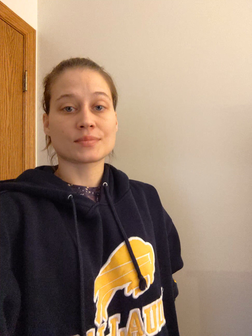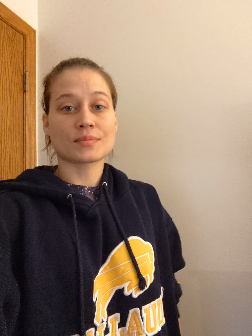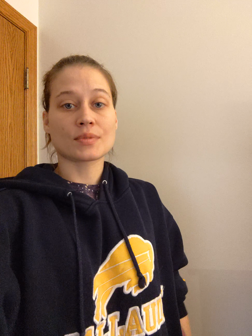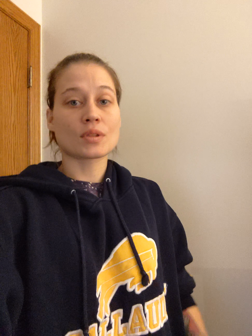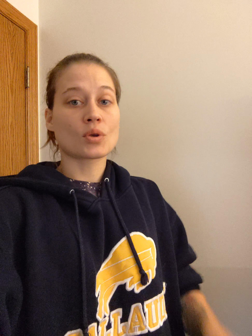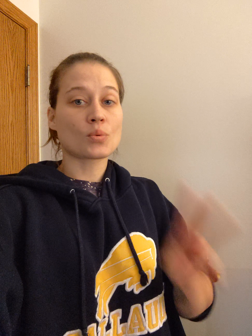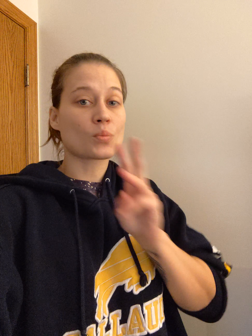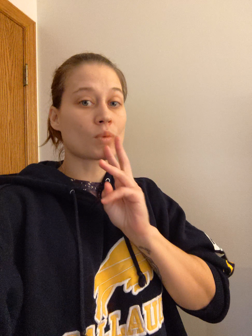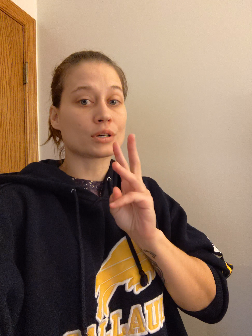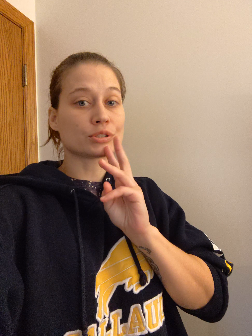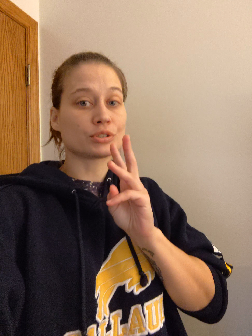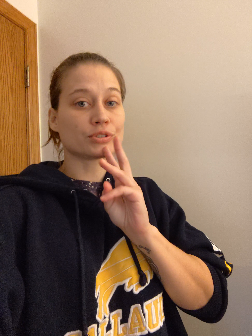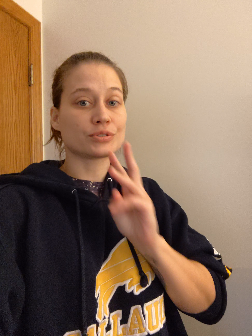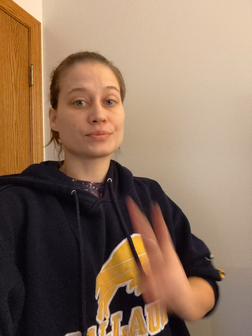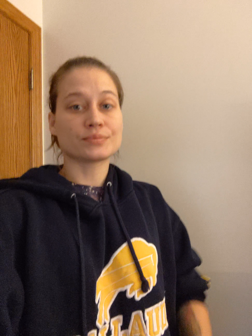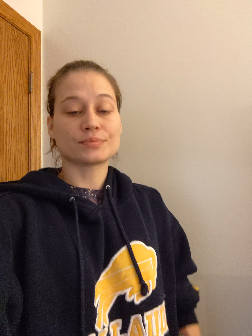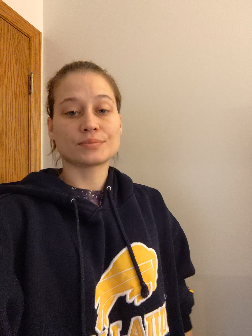water